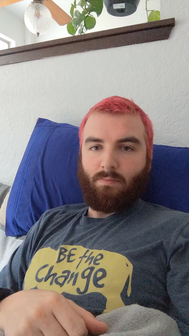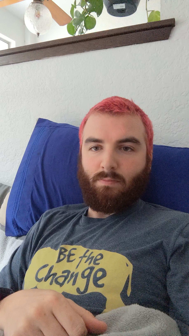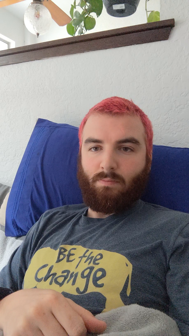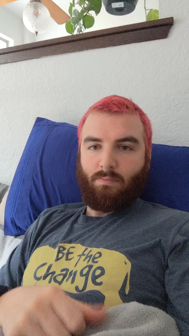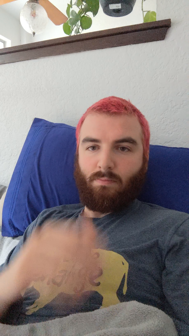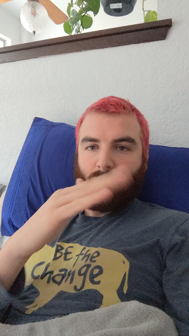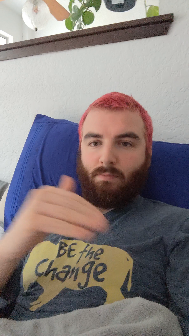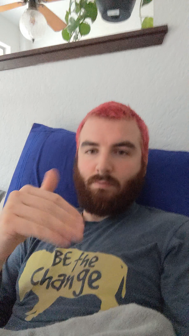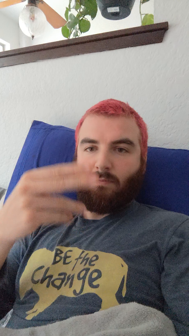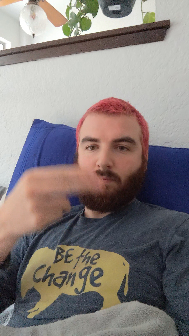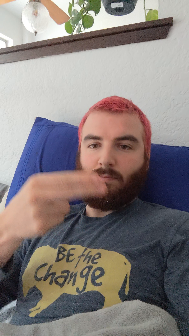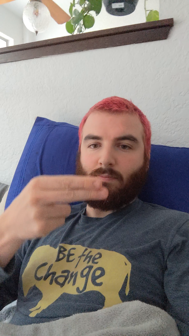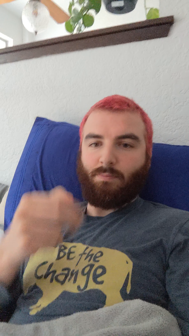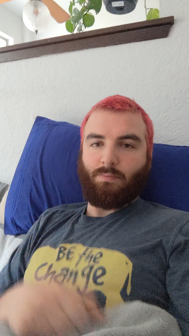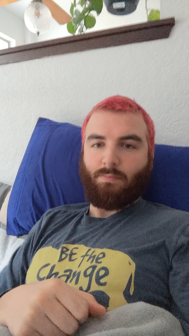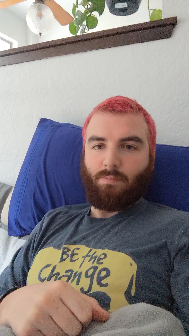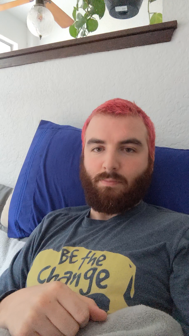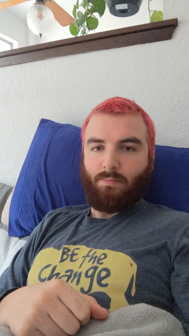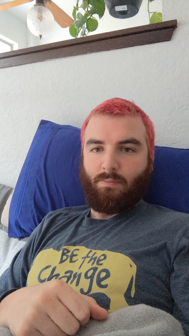pet's name